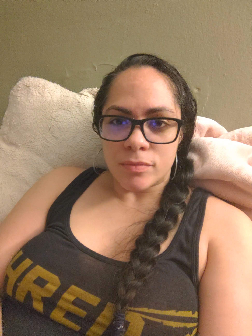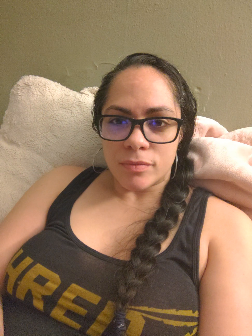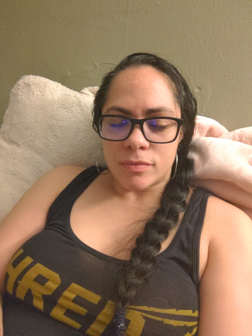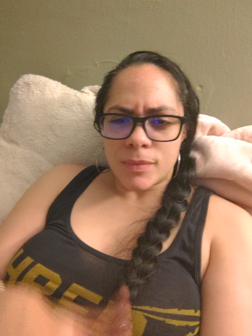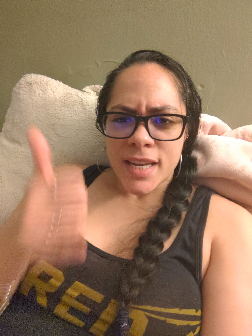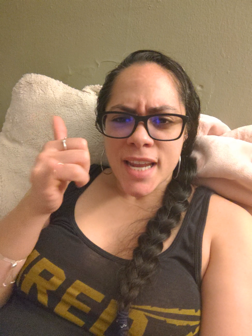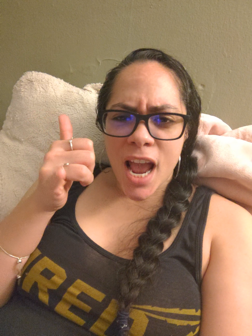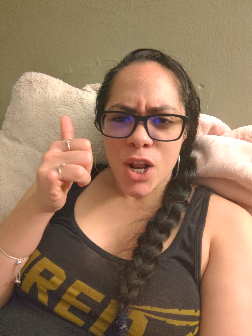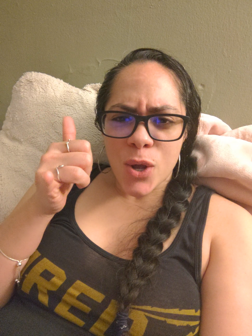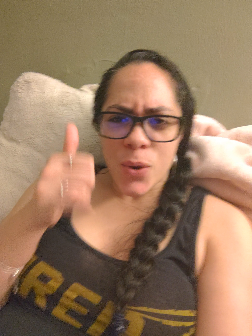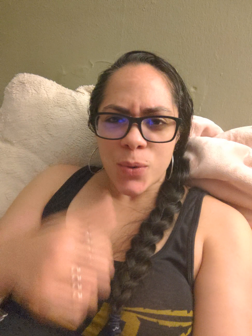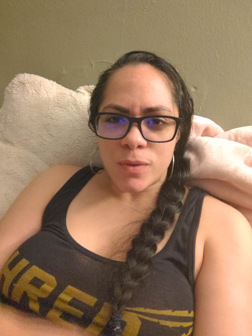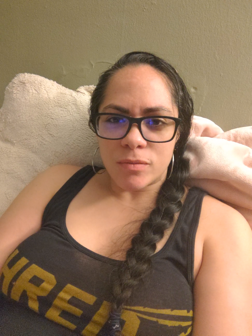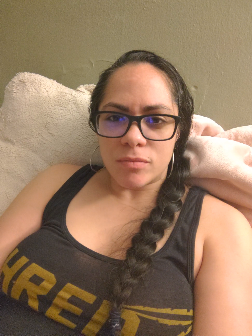yellow